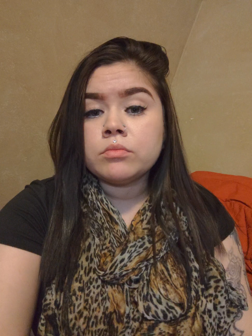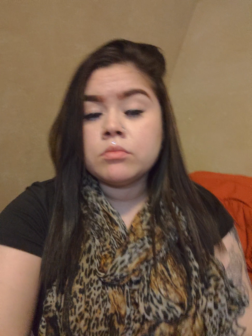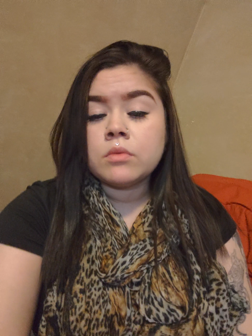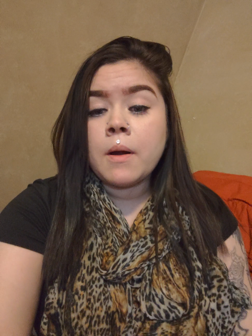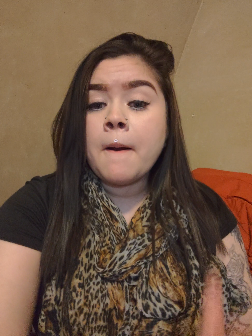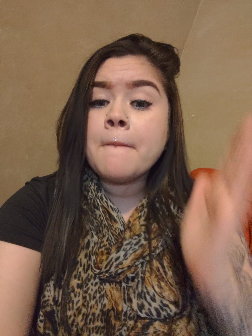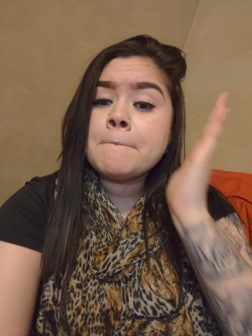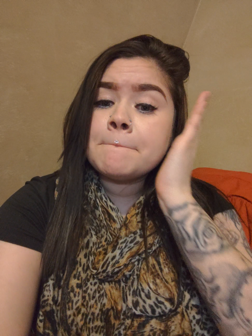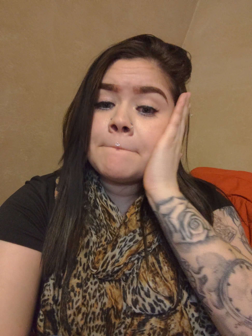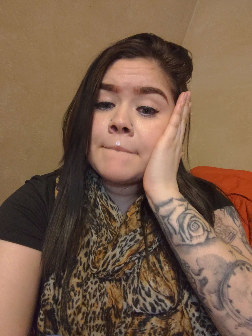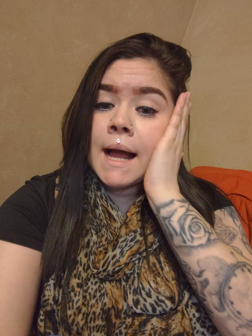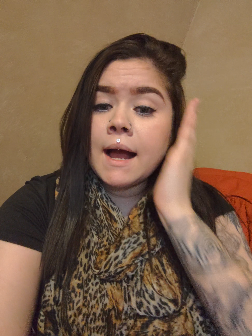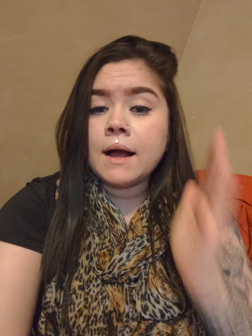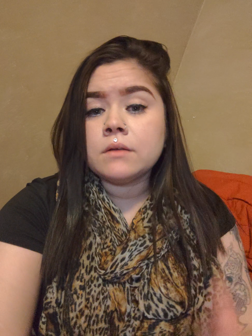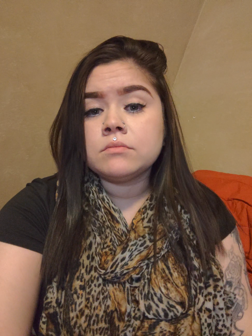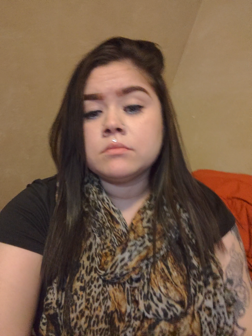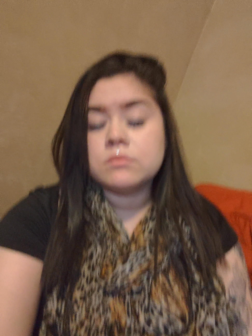bed